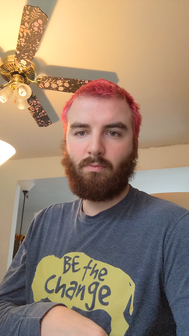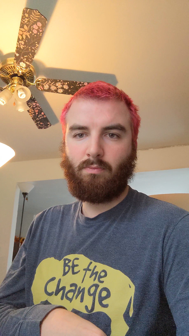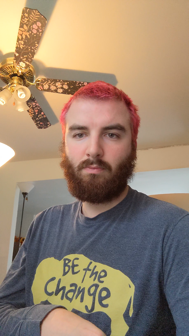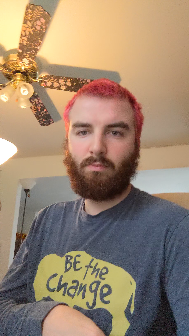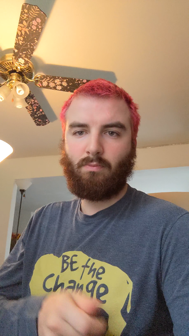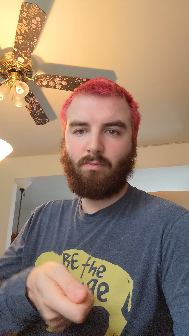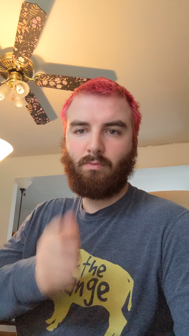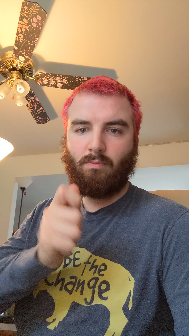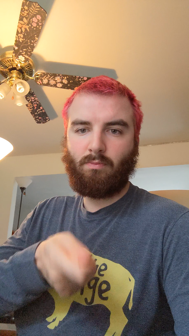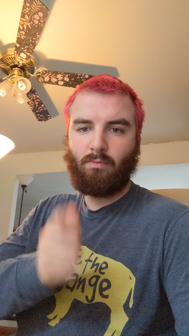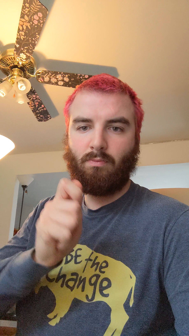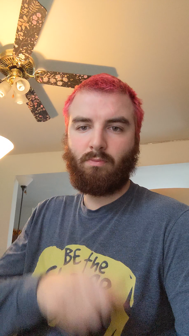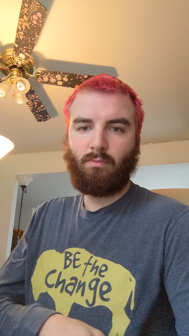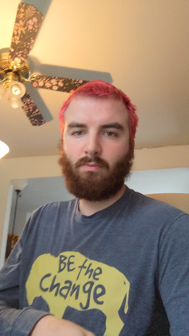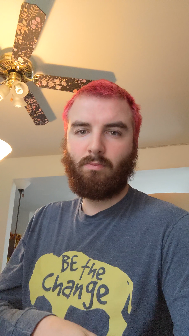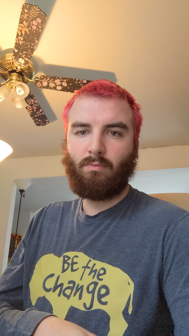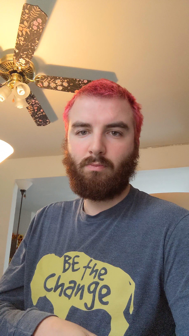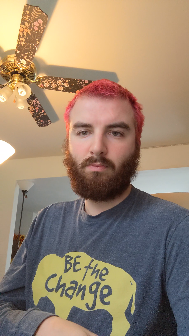shovel